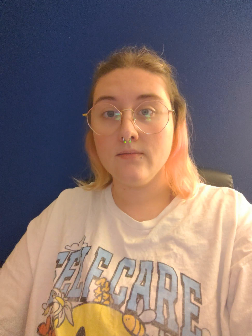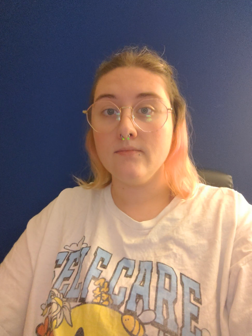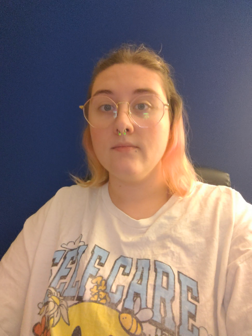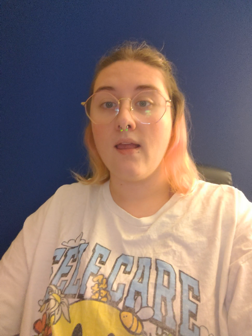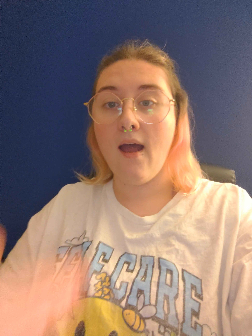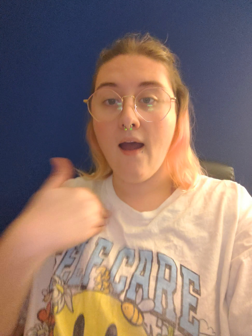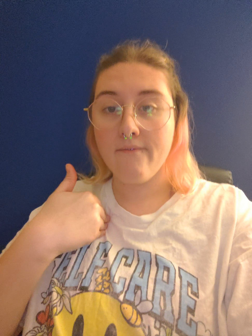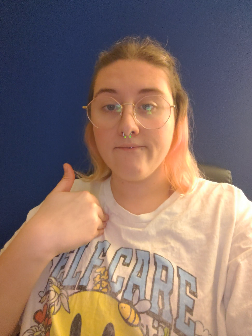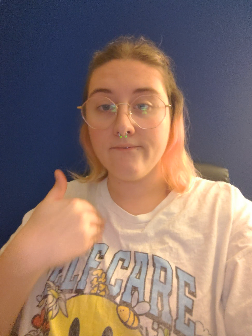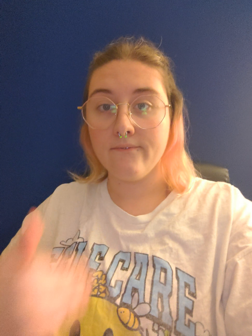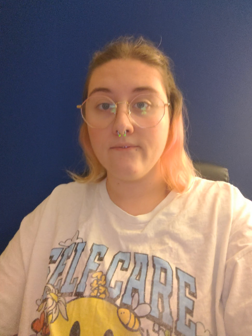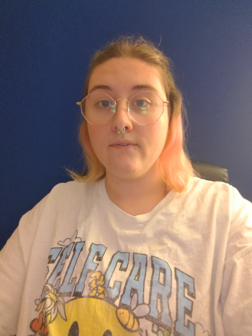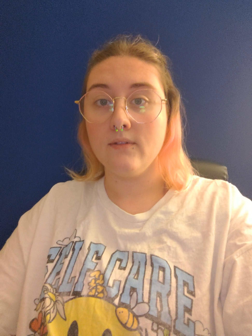have